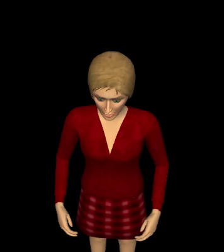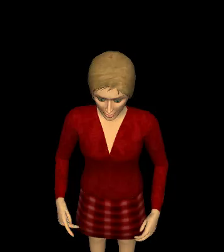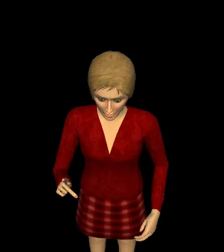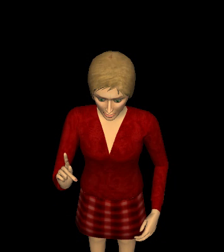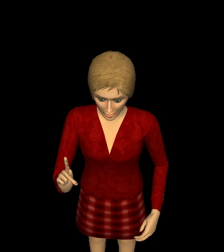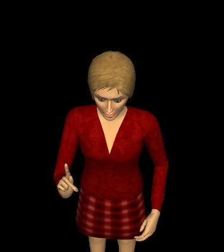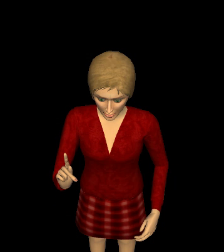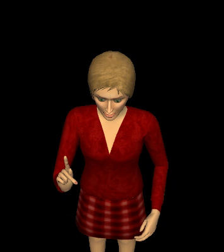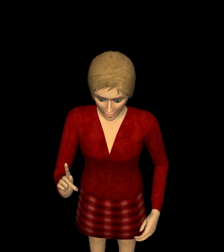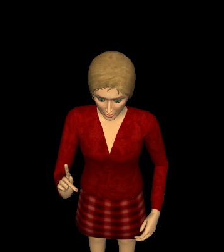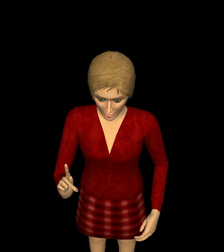كيلوجرامات